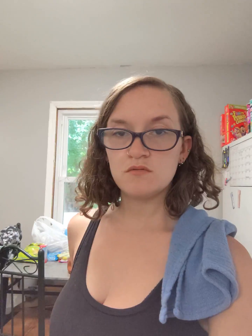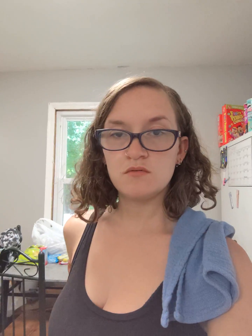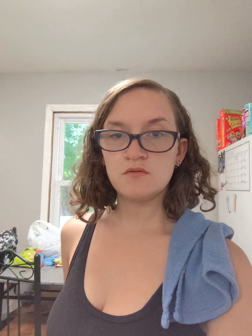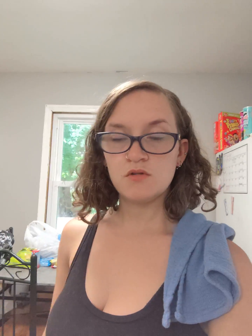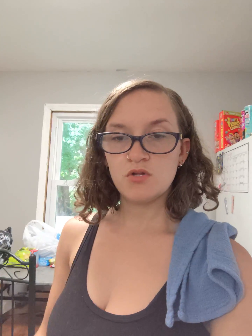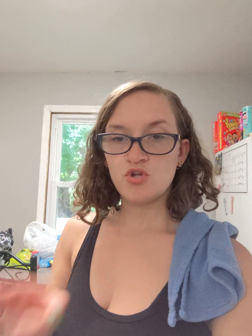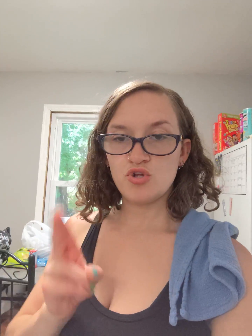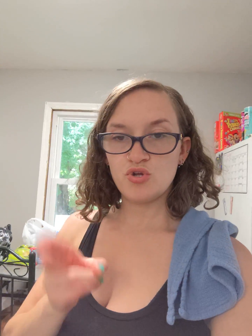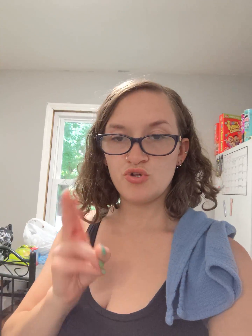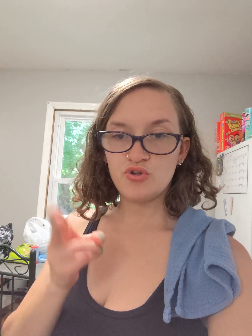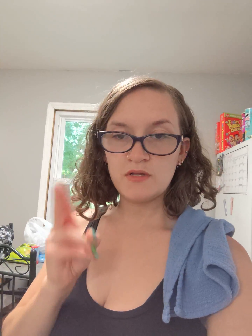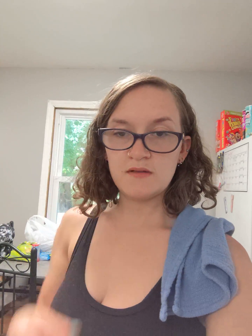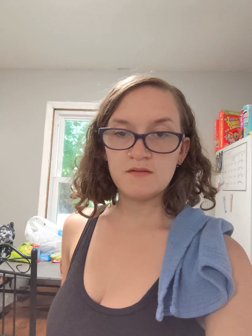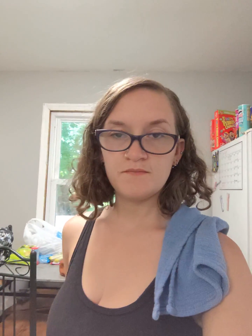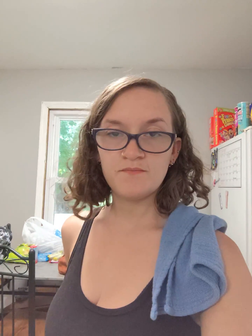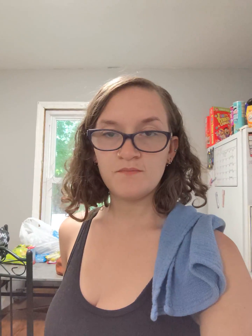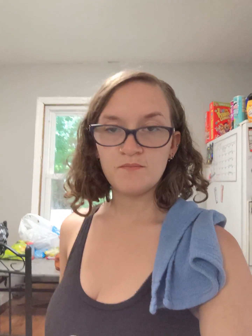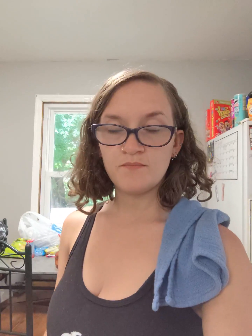hurry